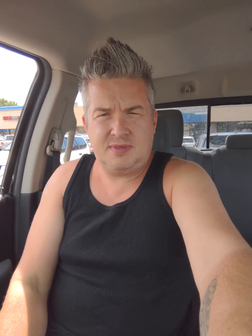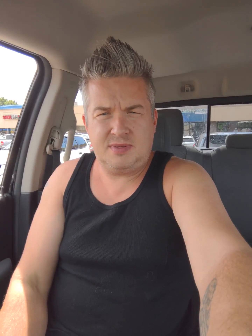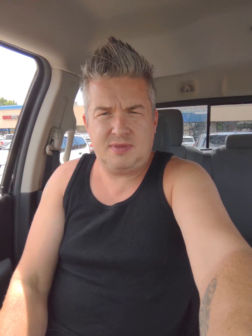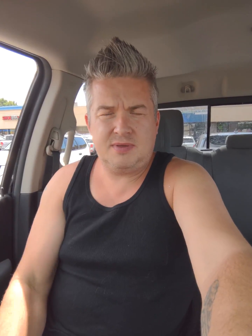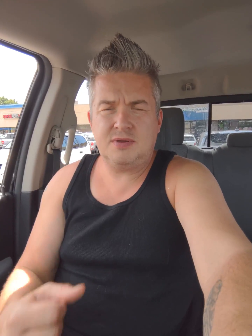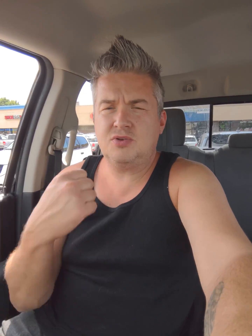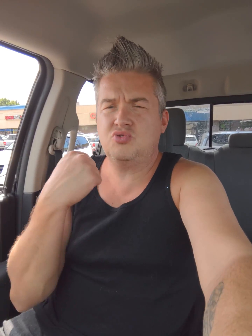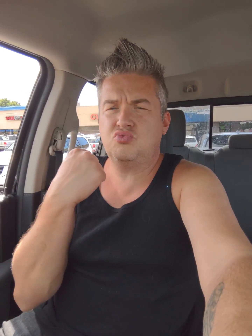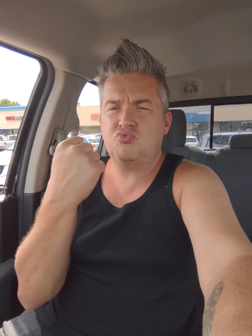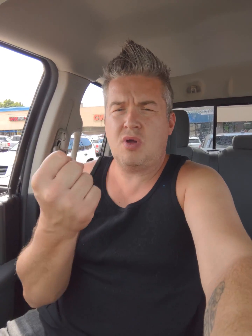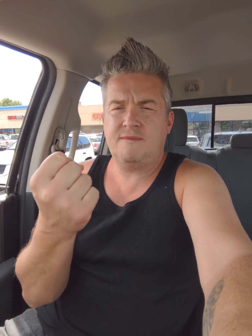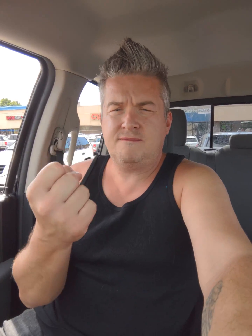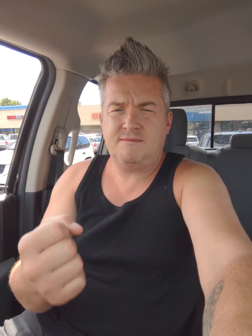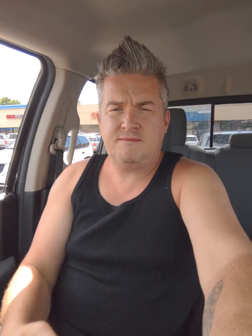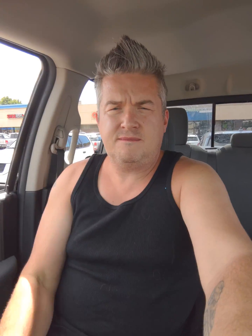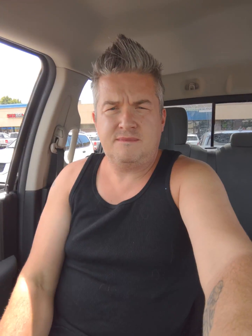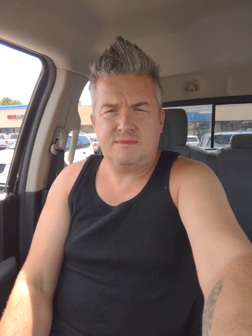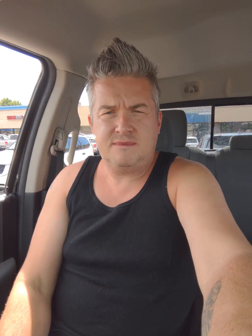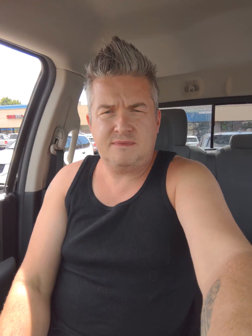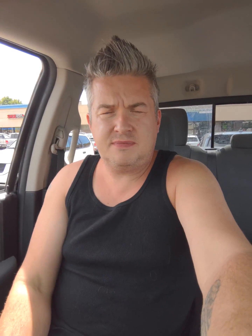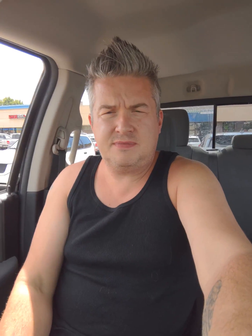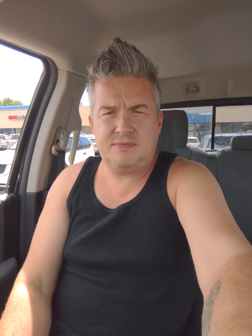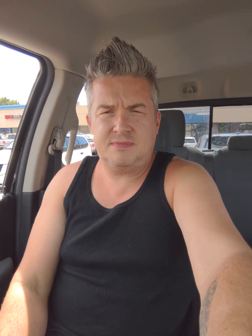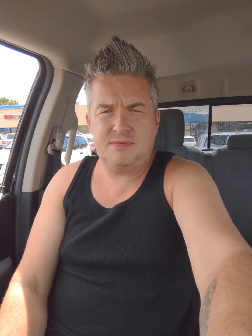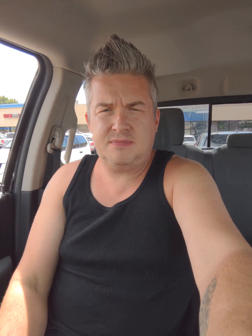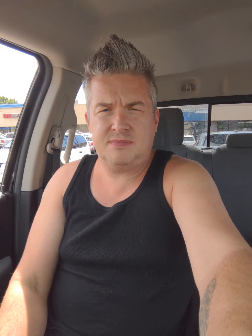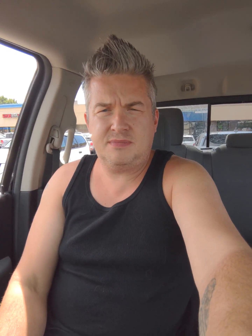drive